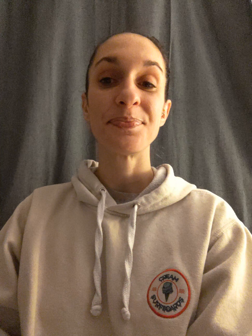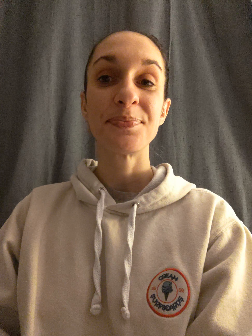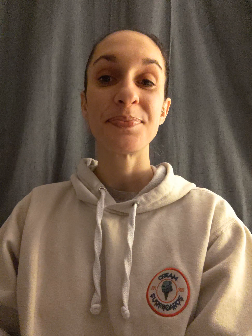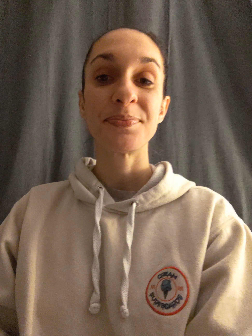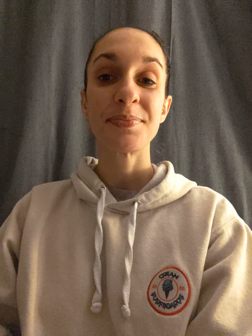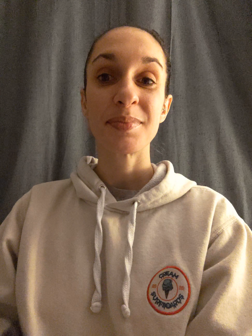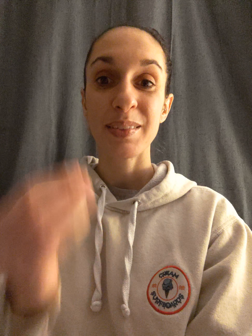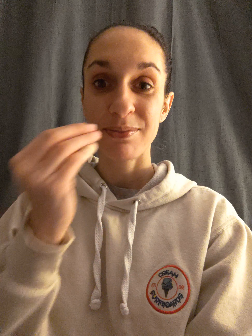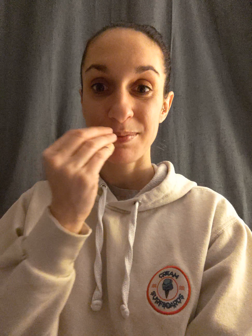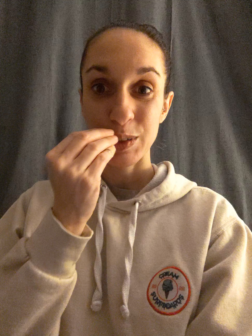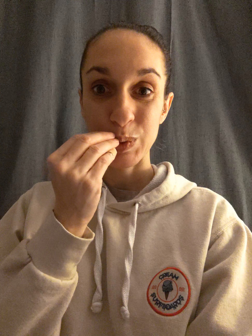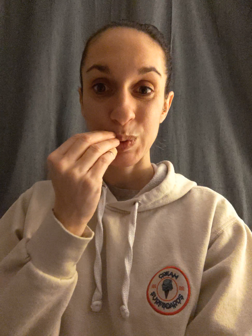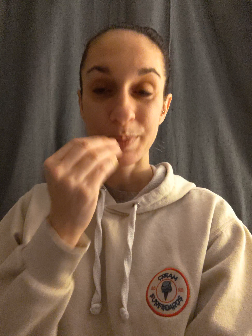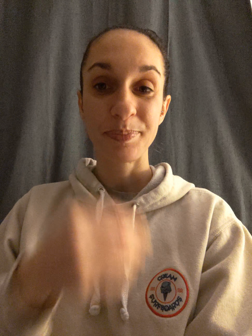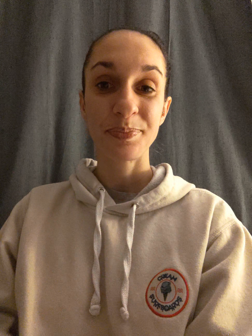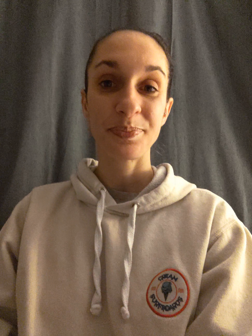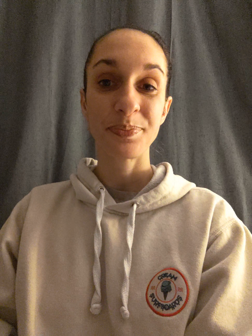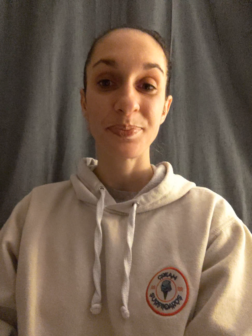food